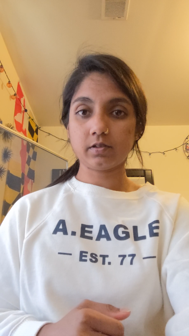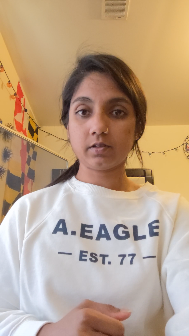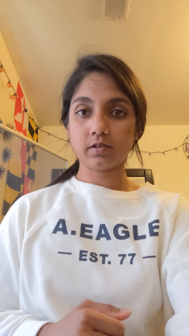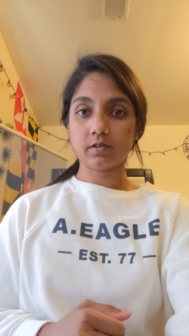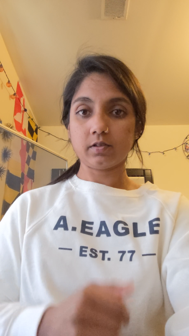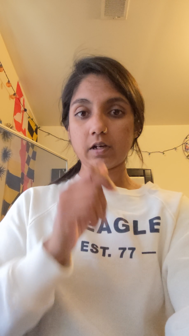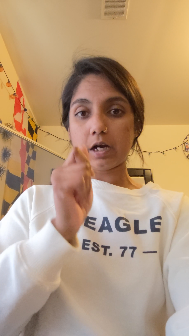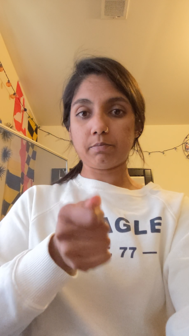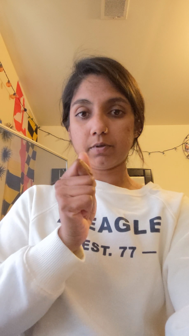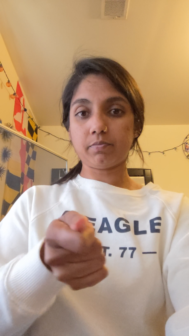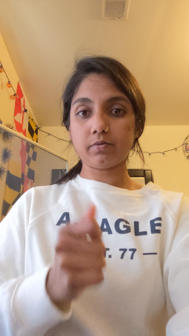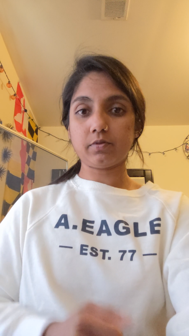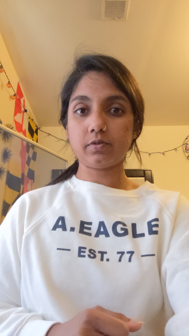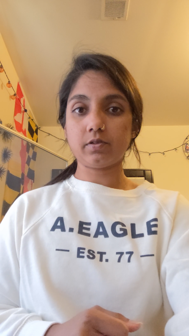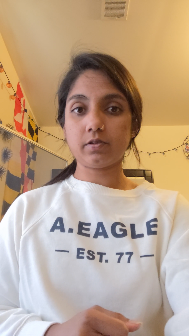hammer